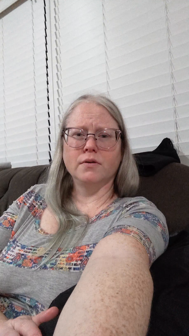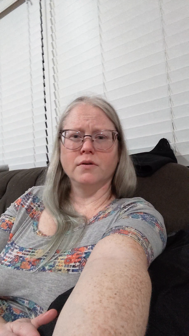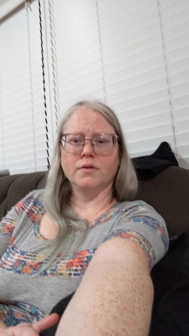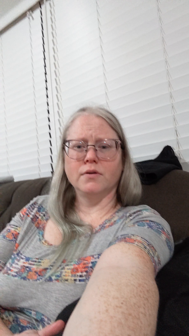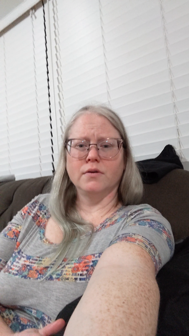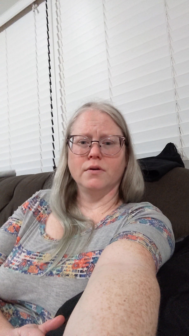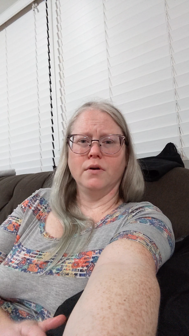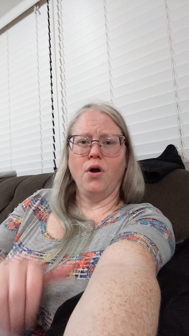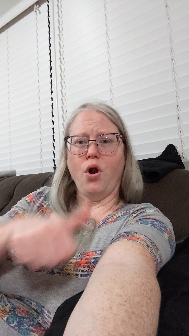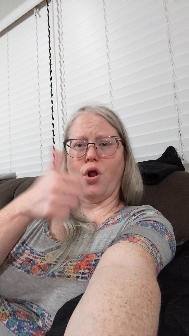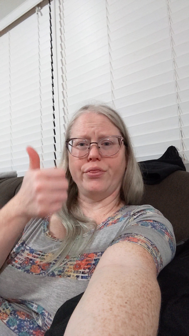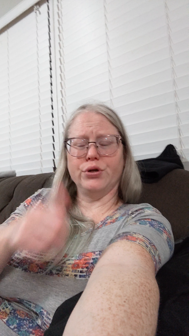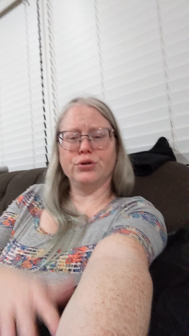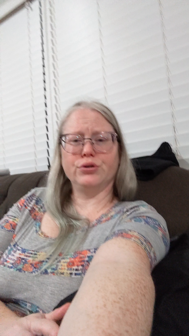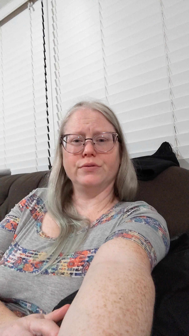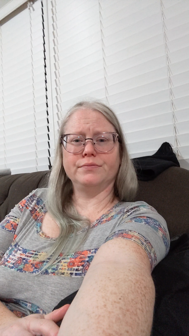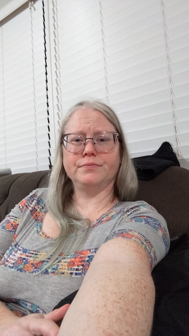other